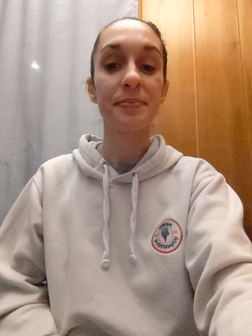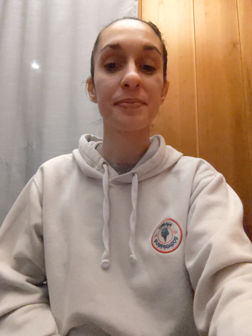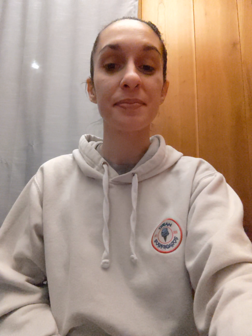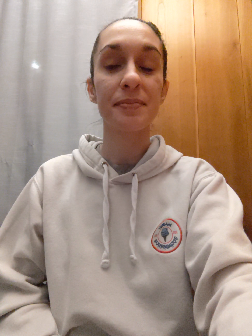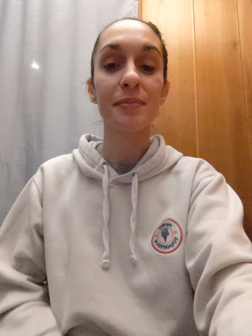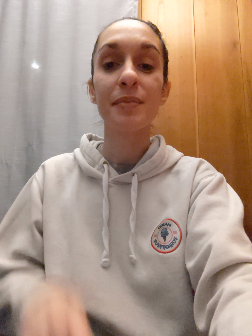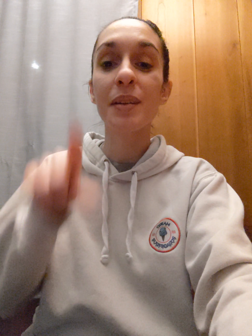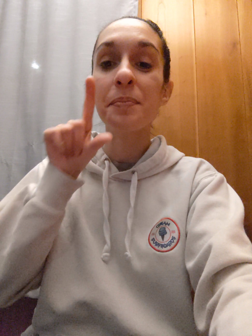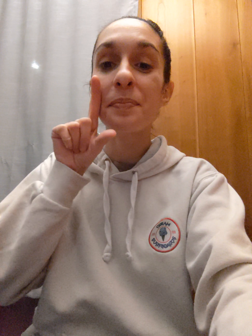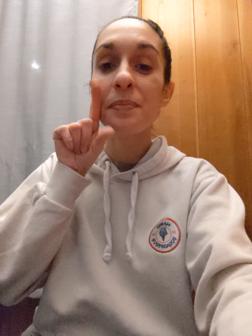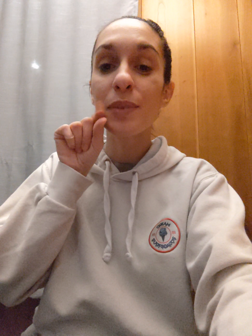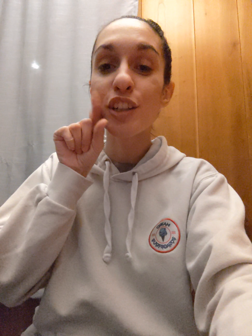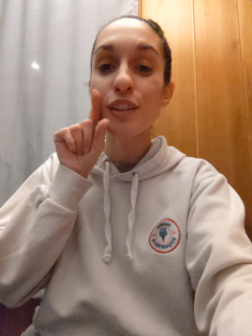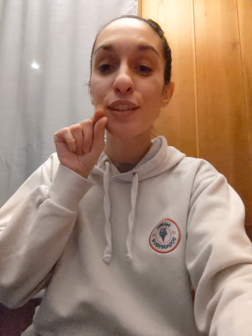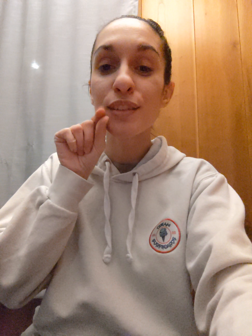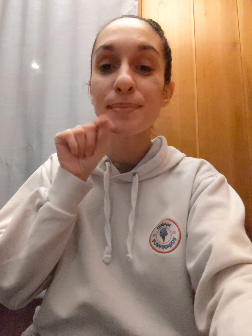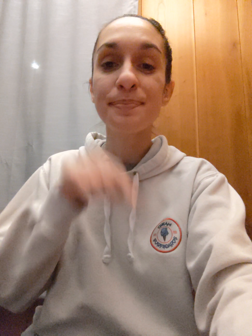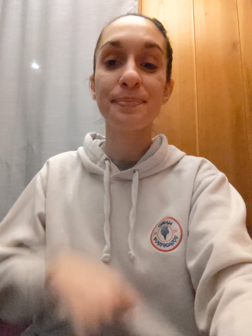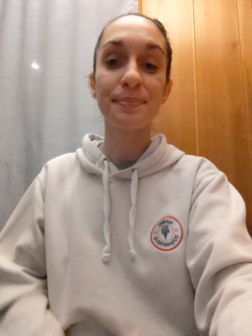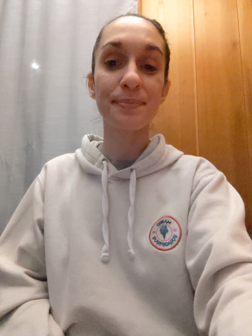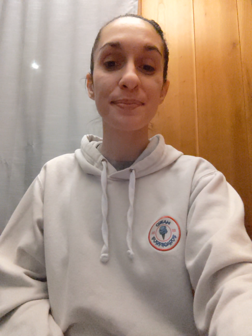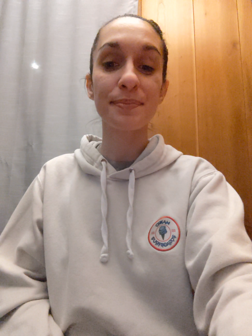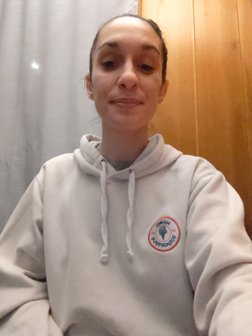bird